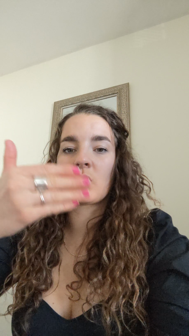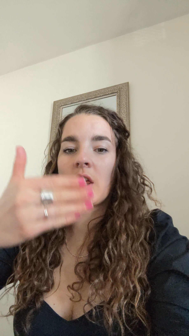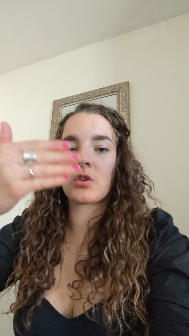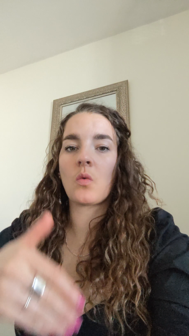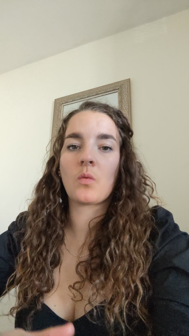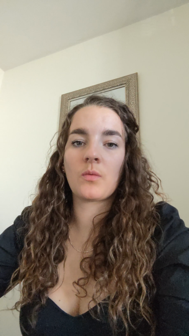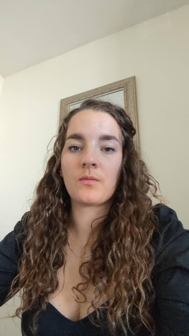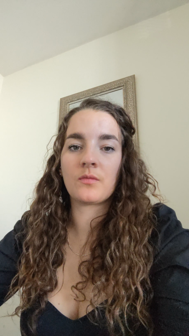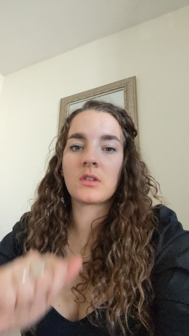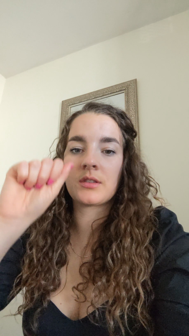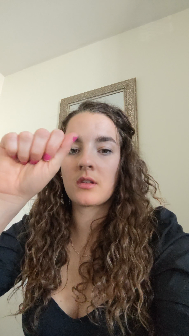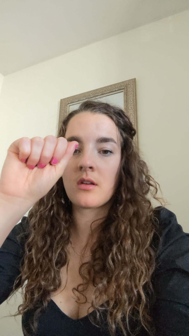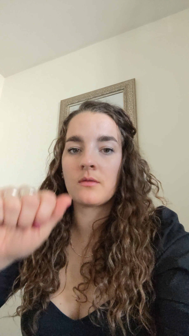knock